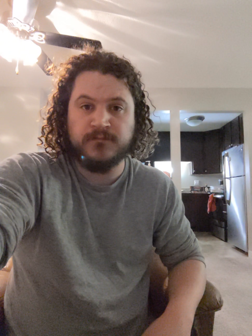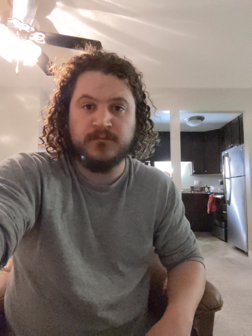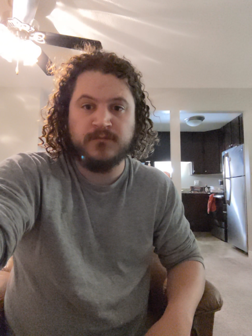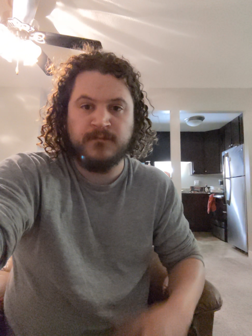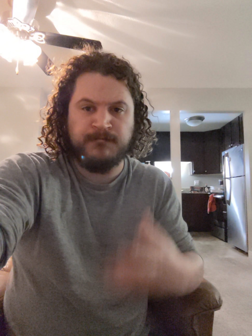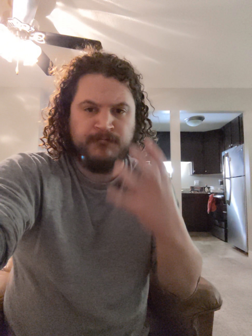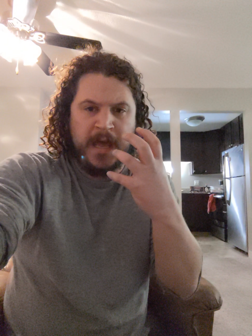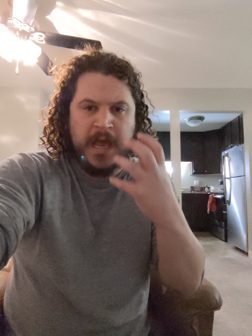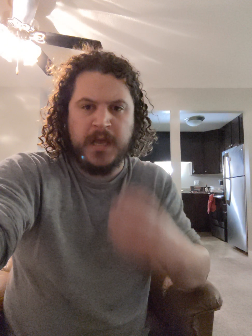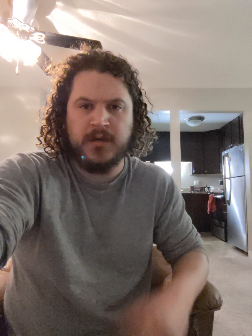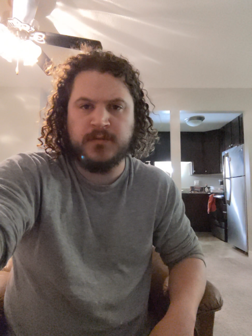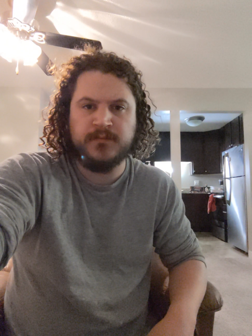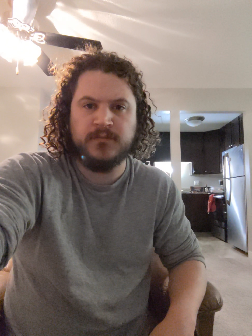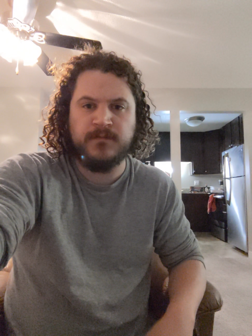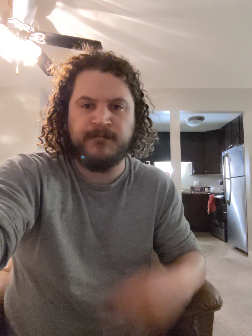mad